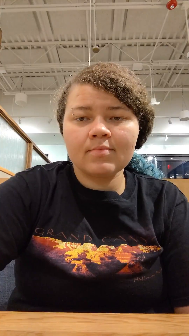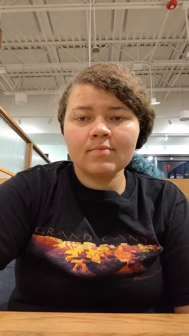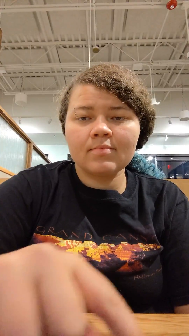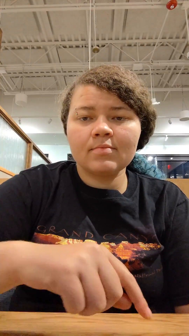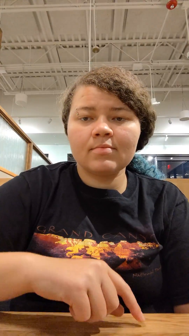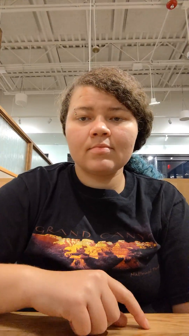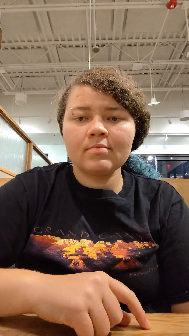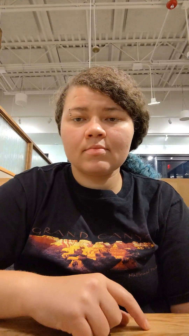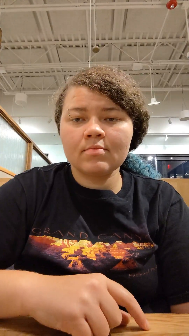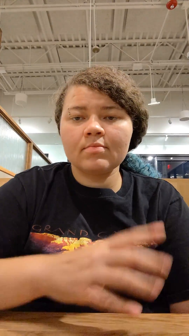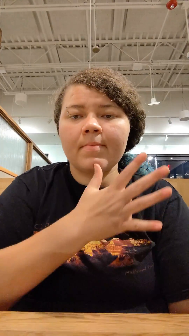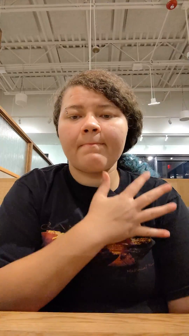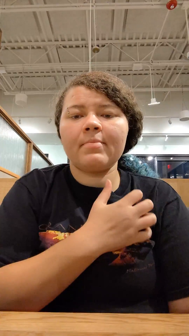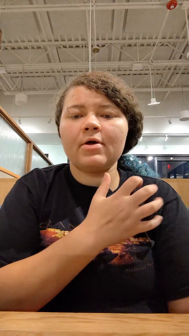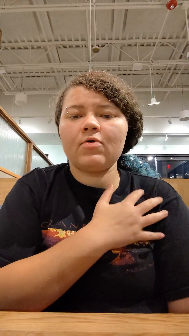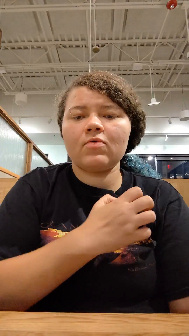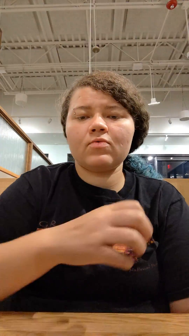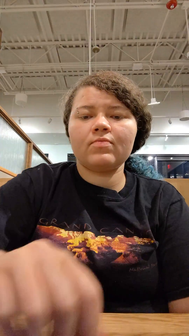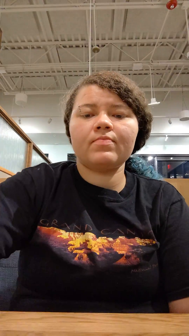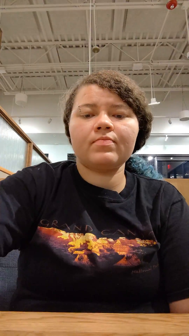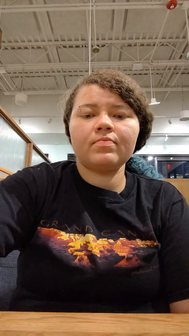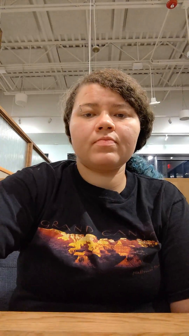bear